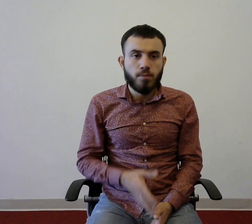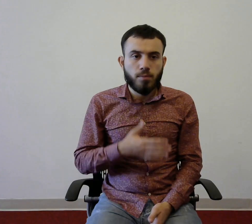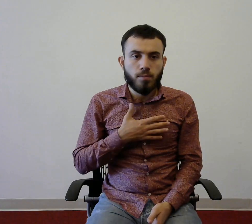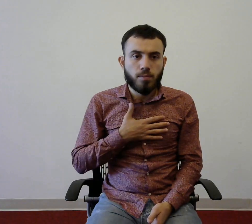mən